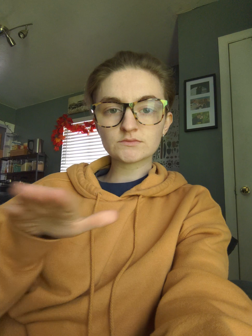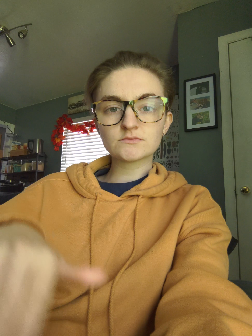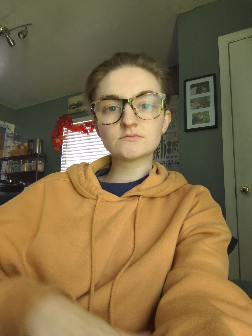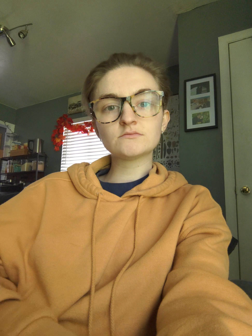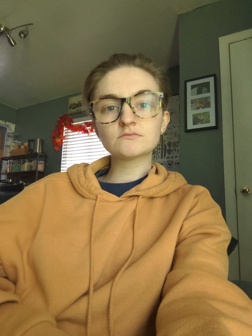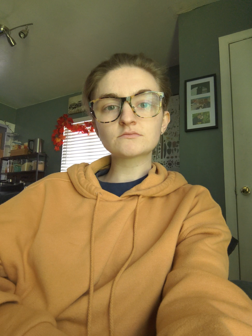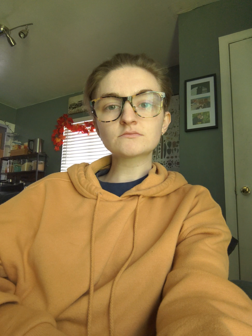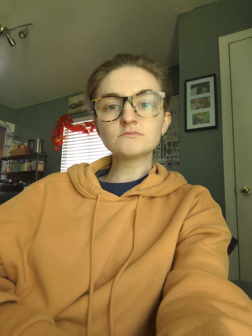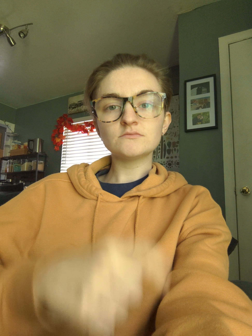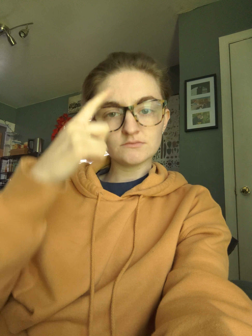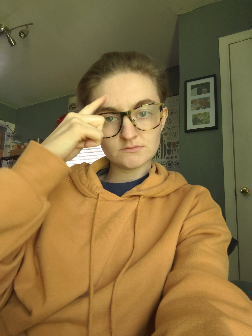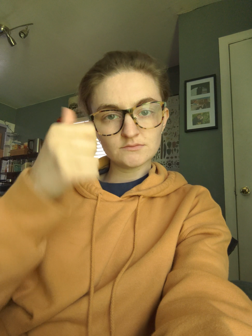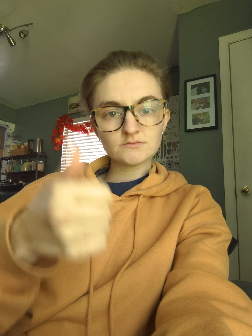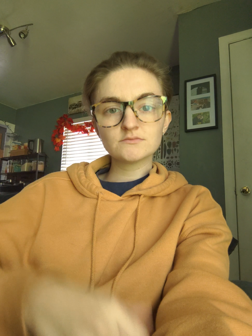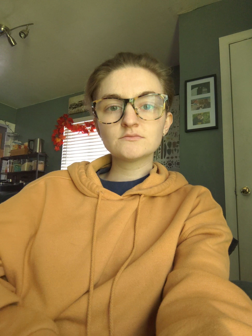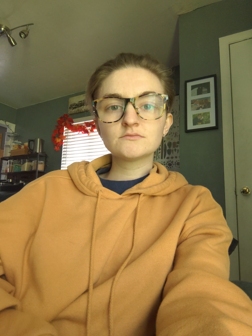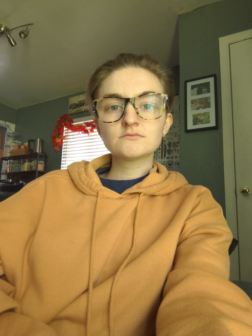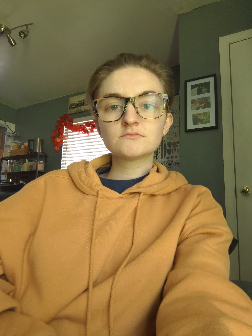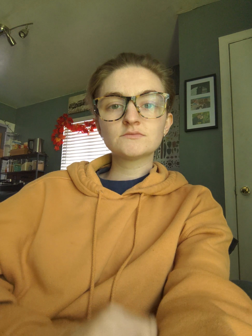dime